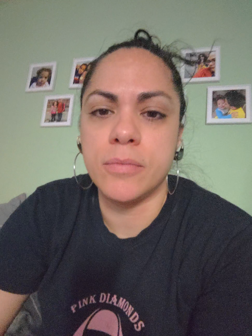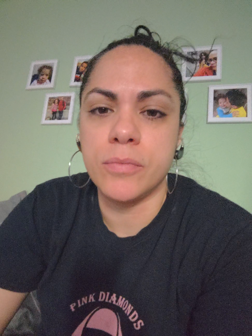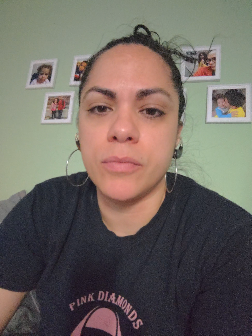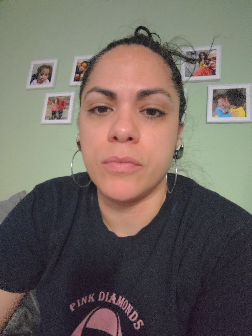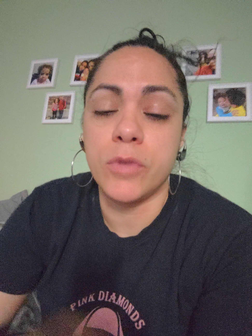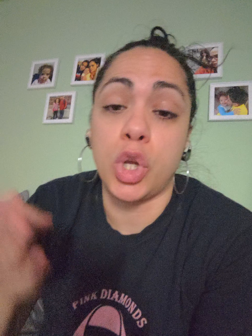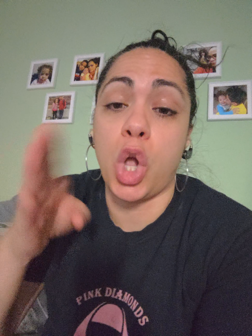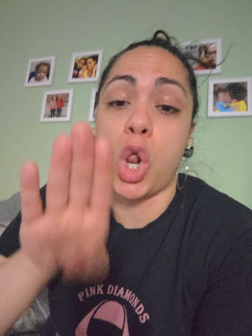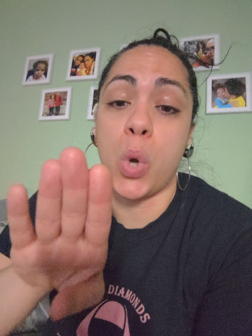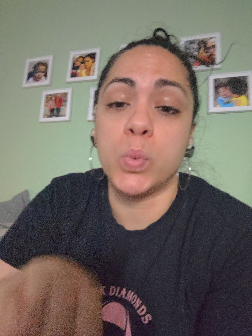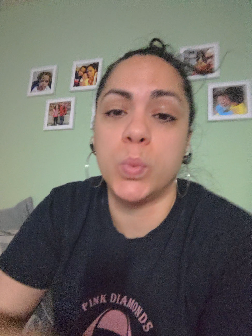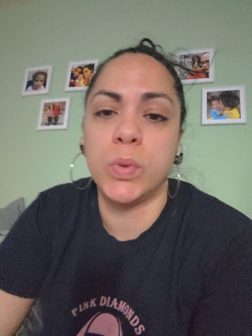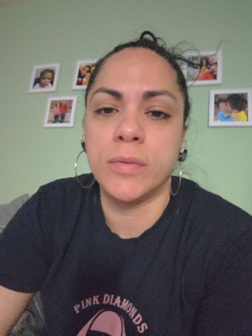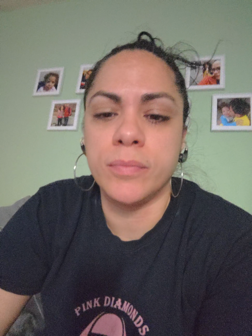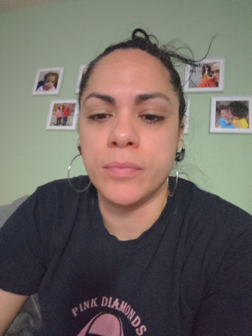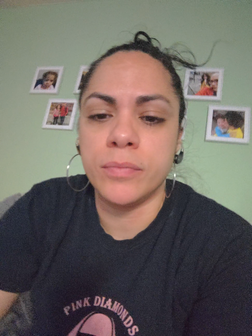close